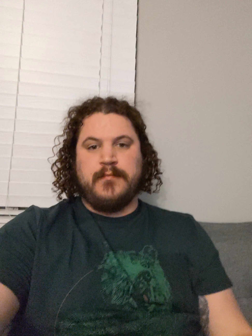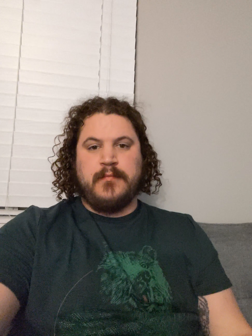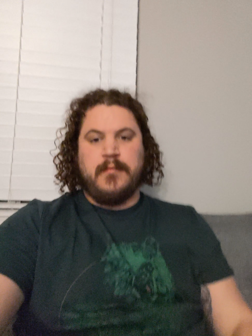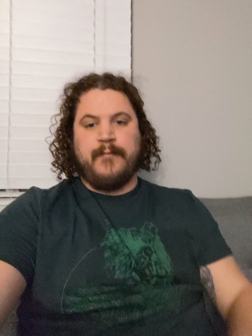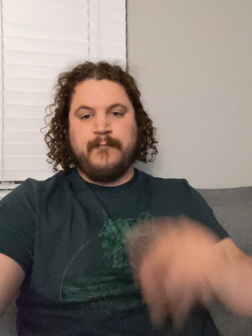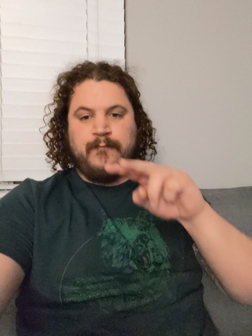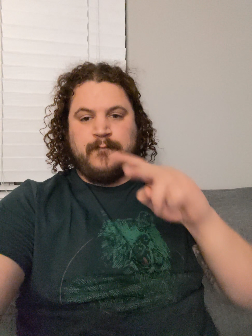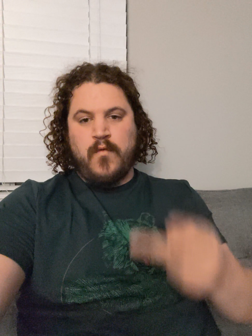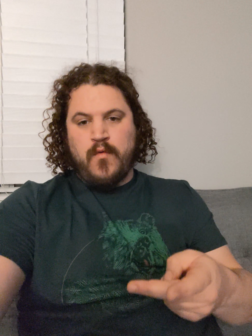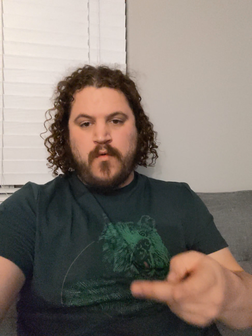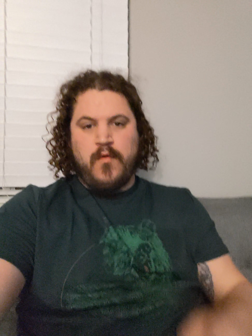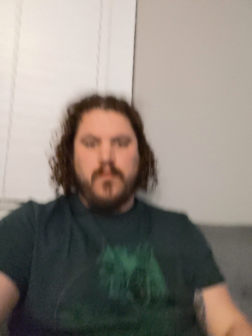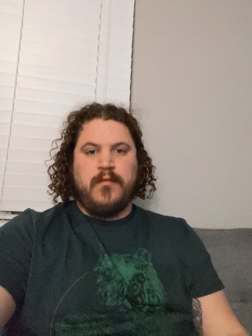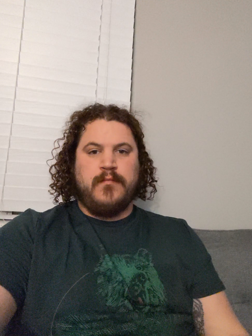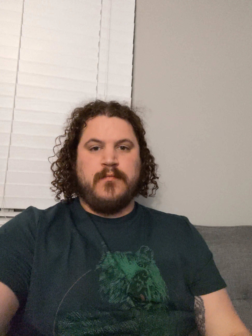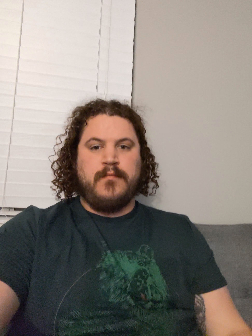fall